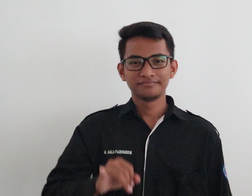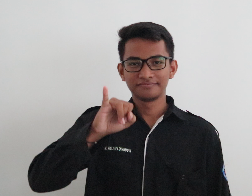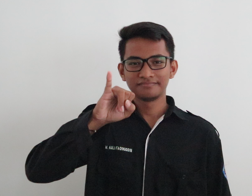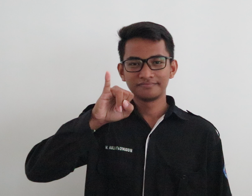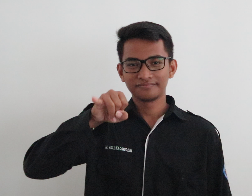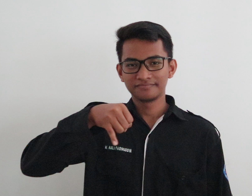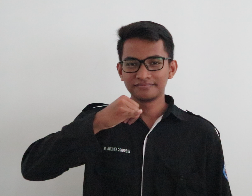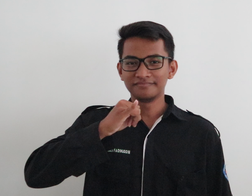J